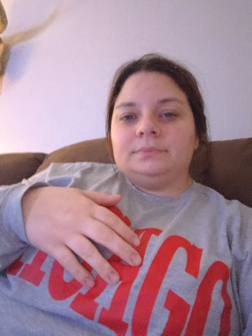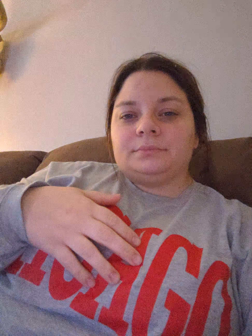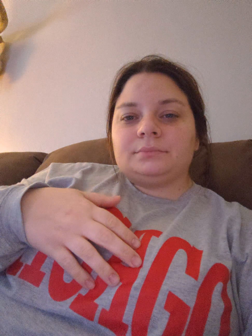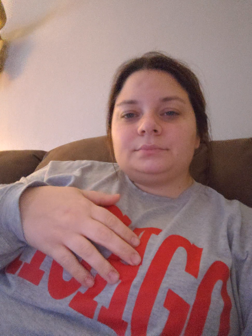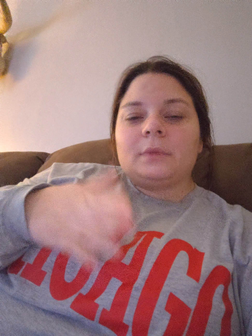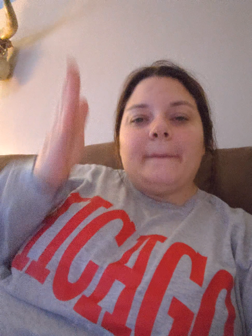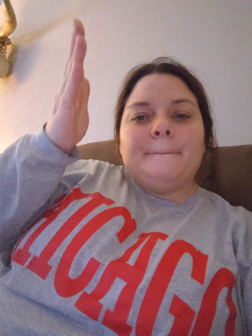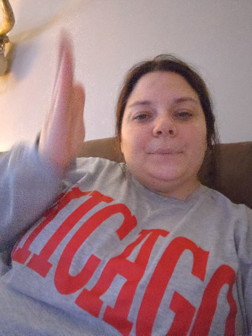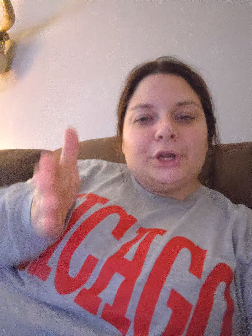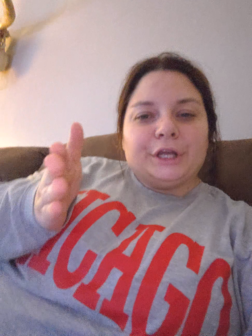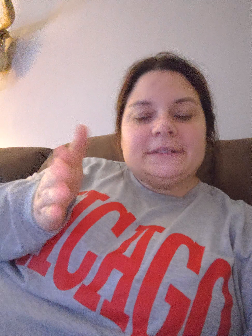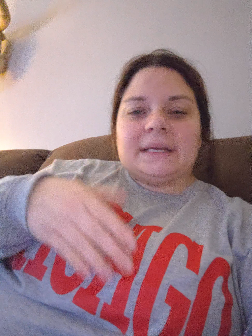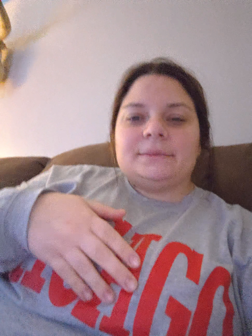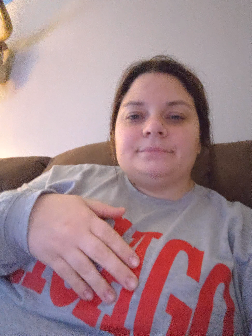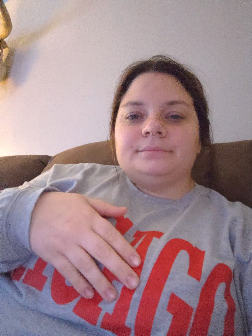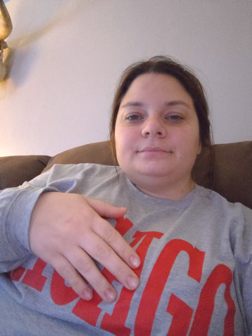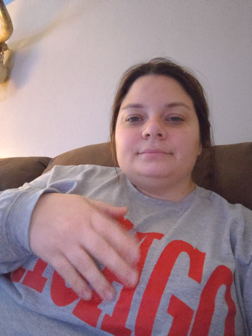person